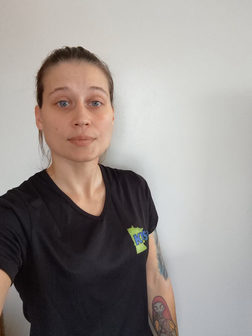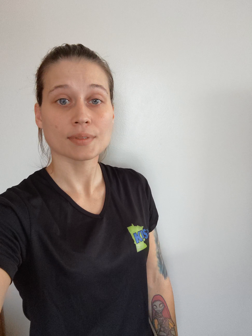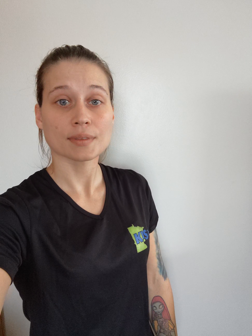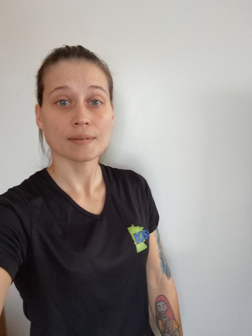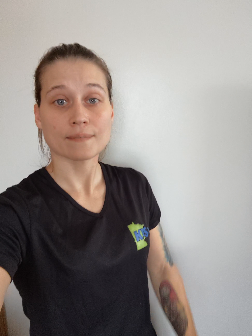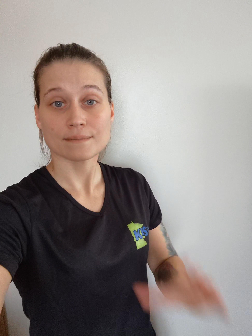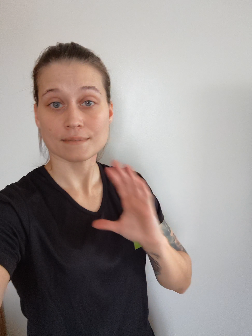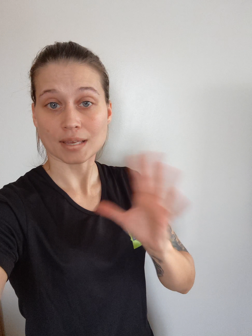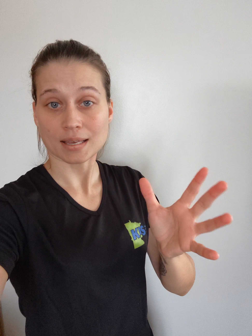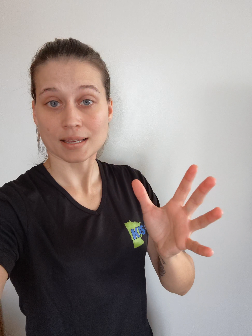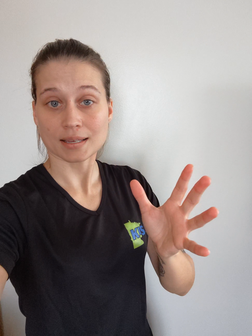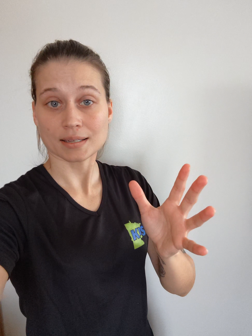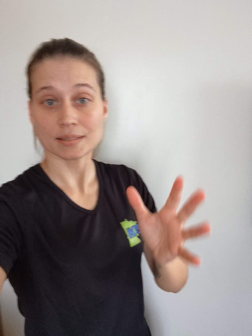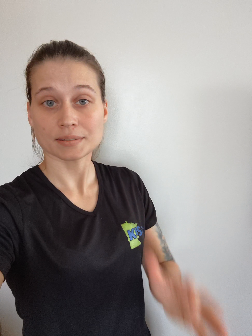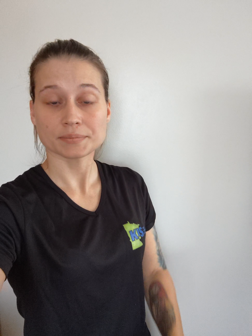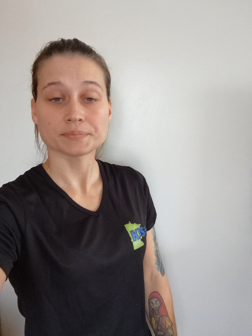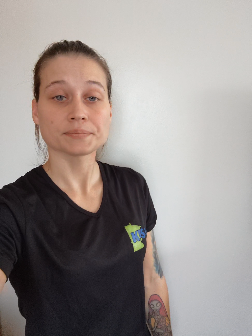fine